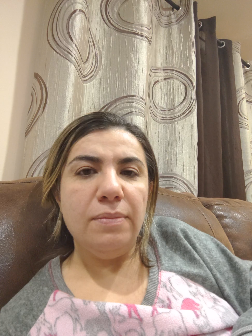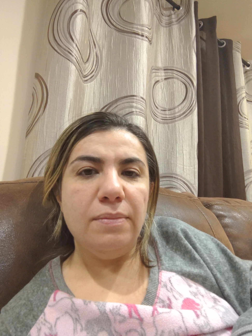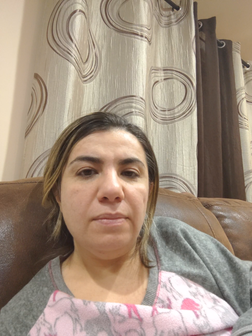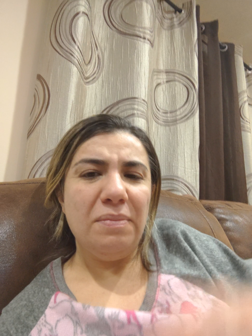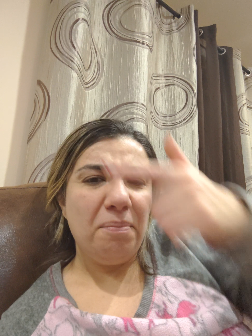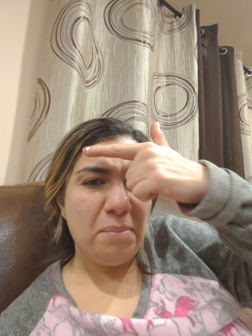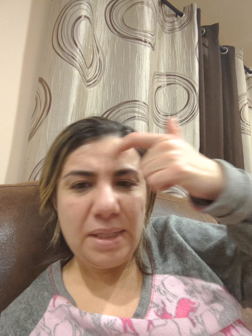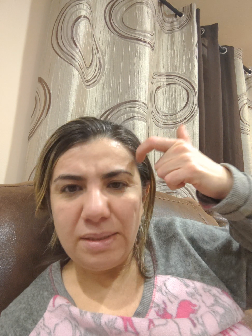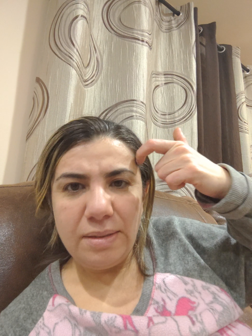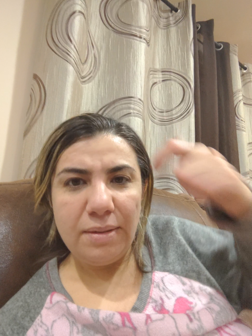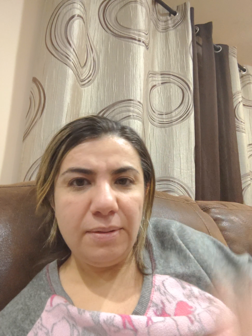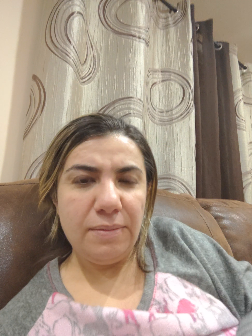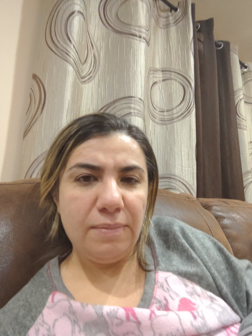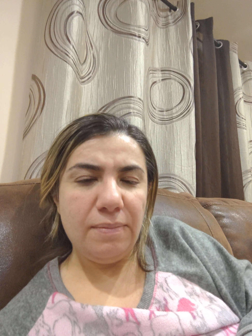because